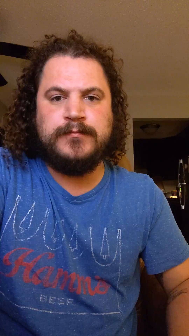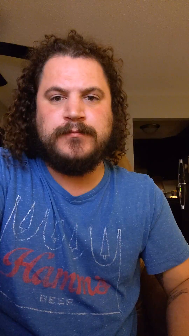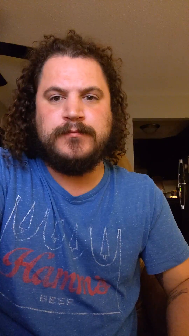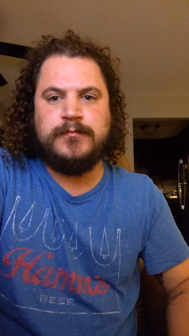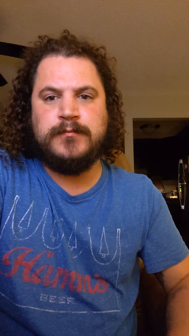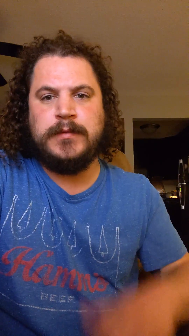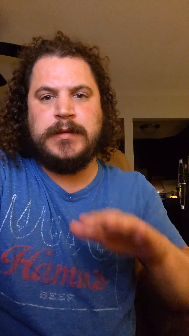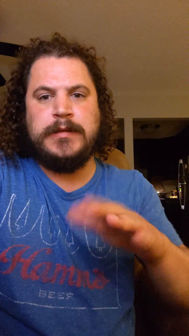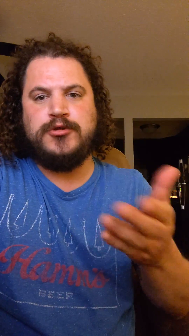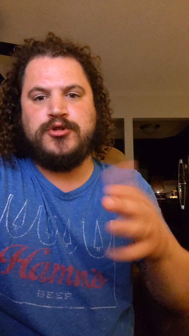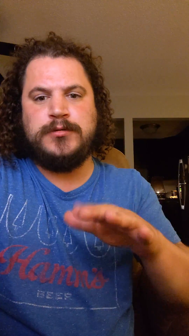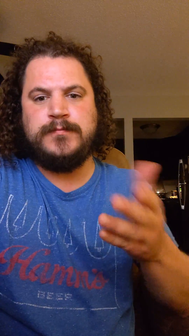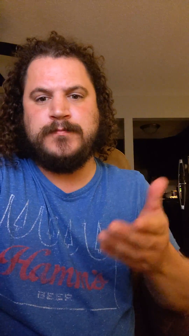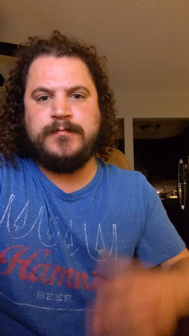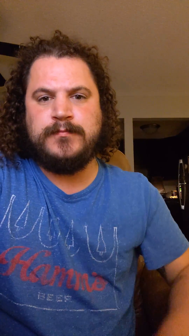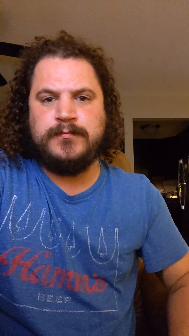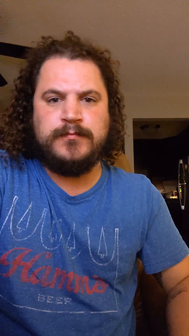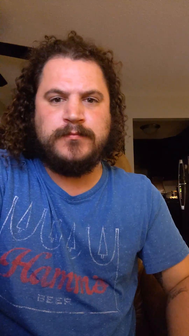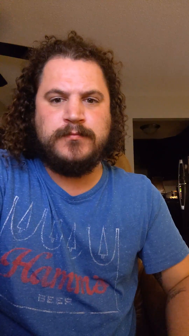kitchen